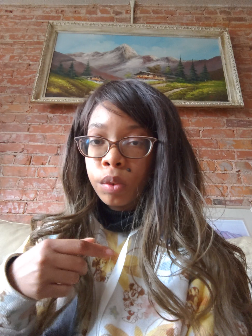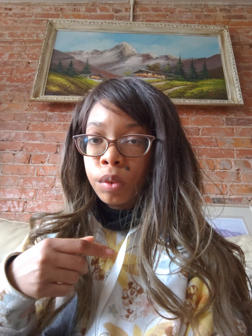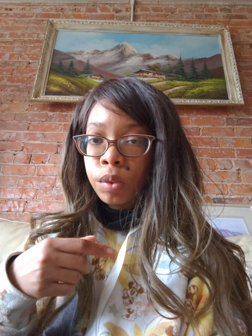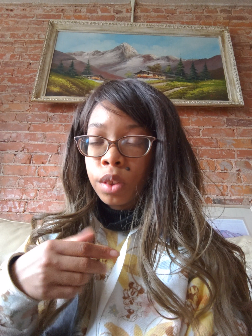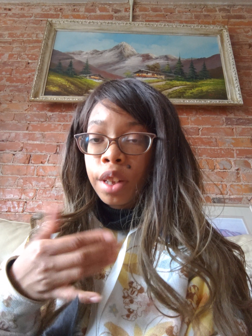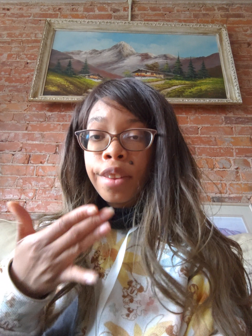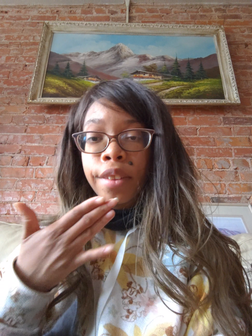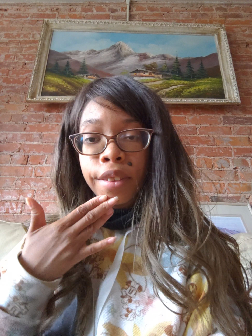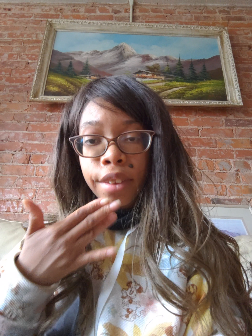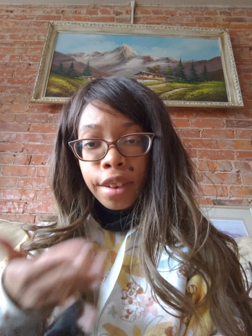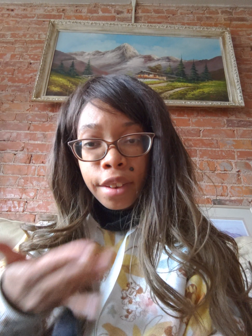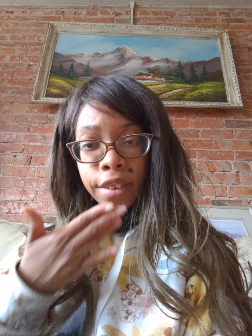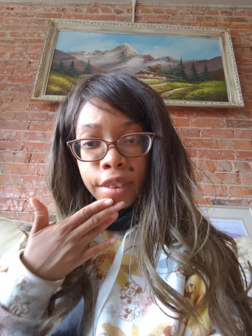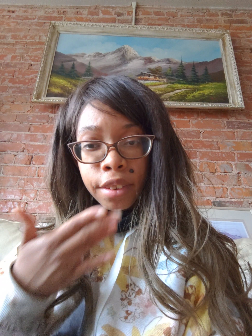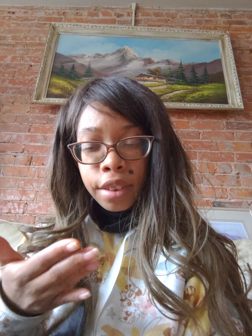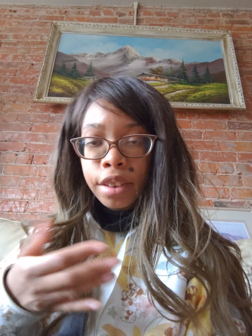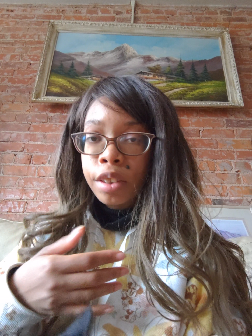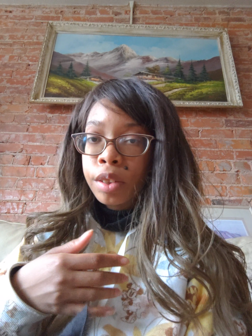thank you